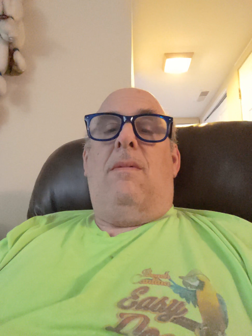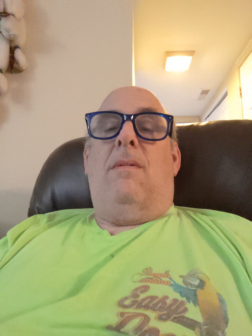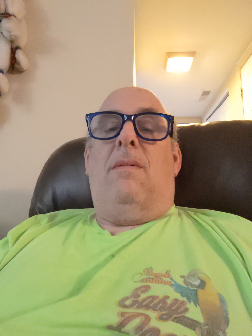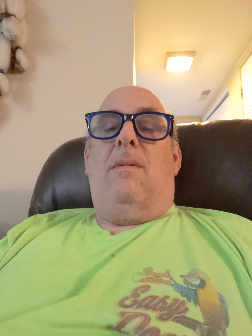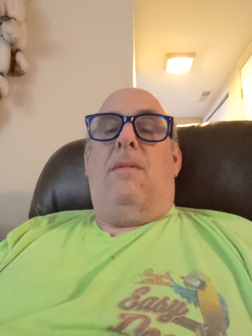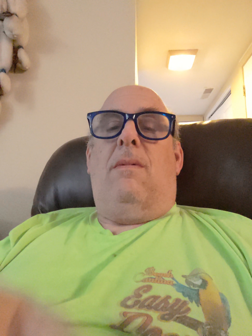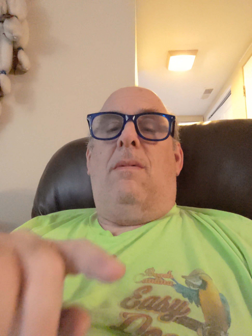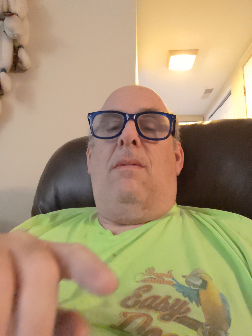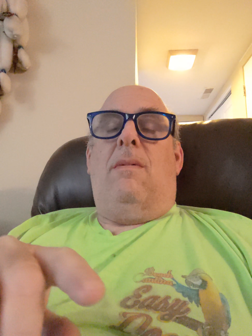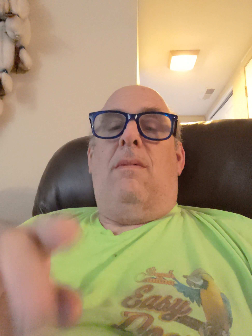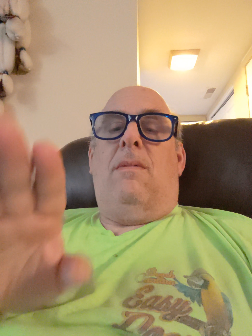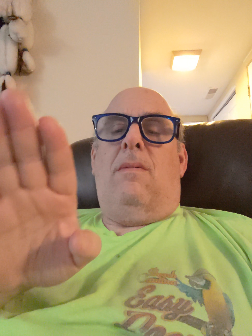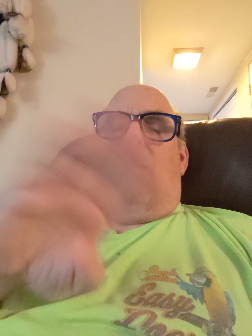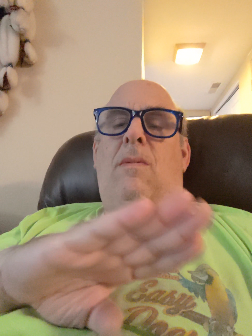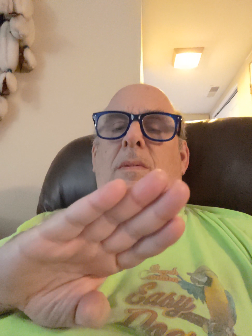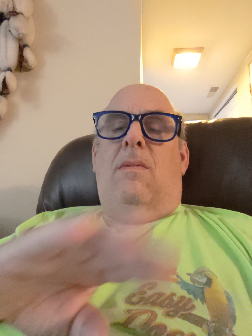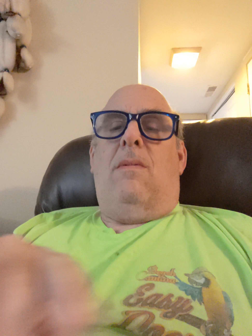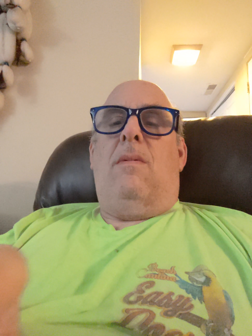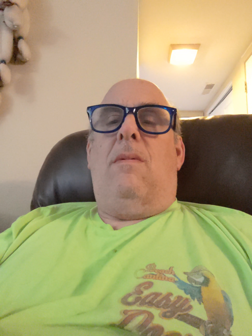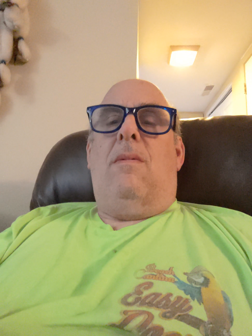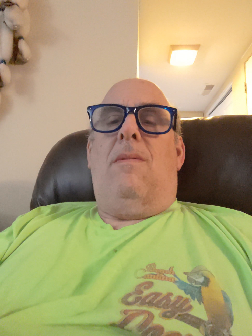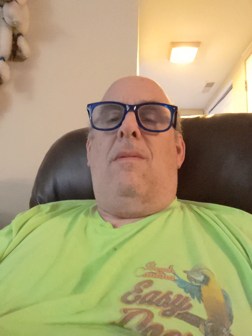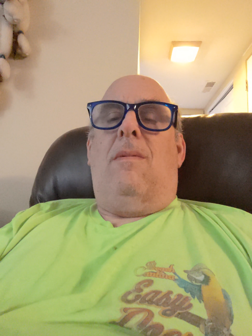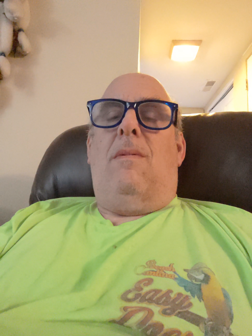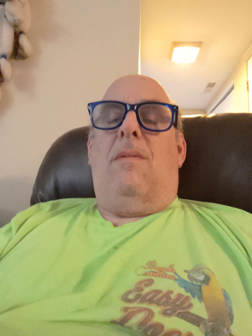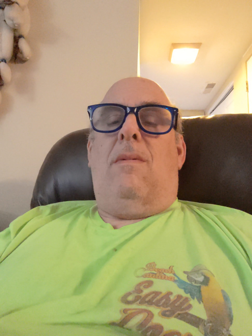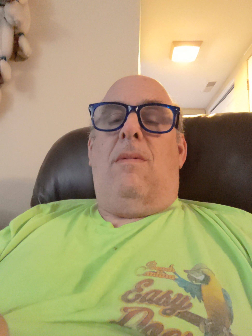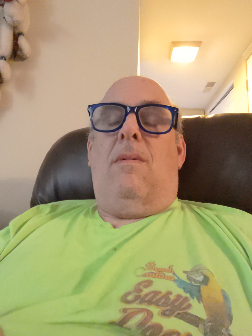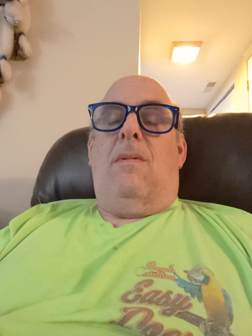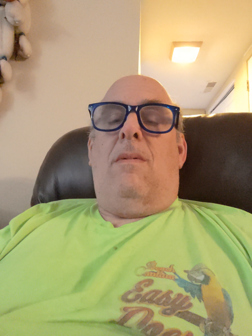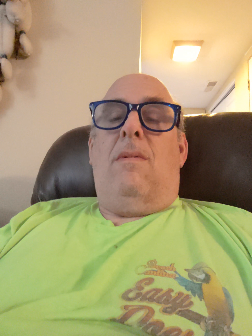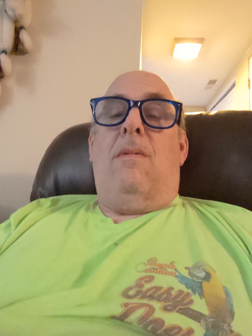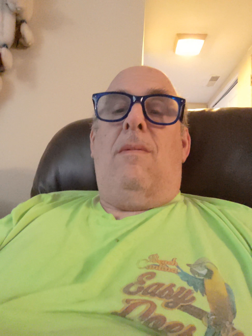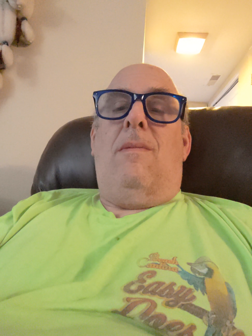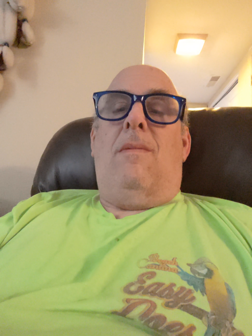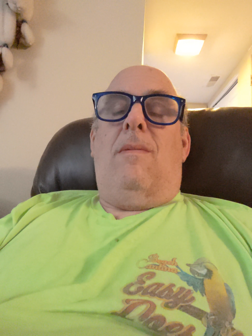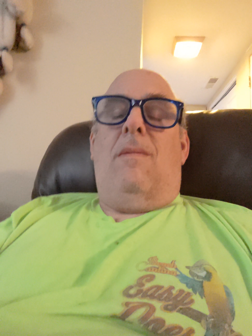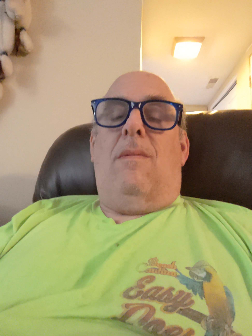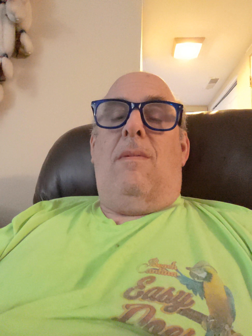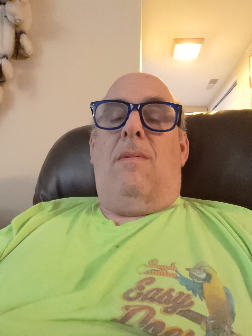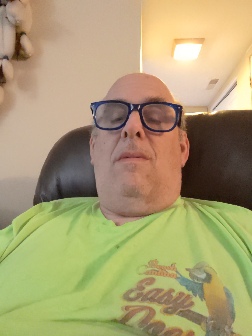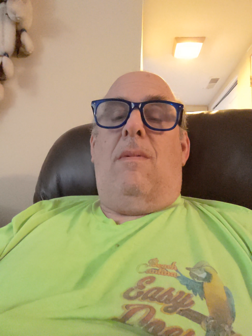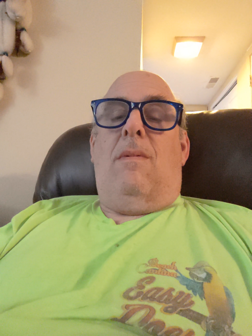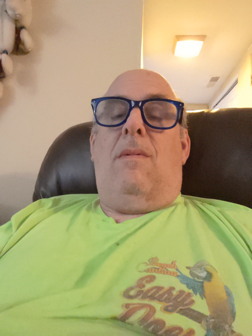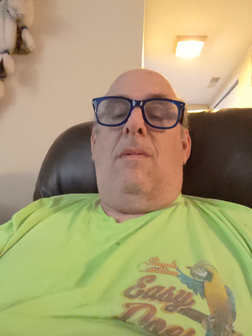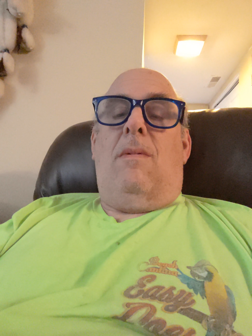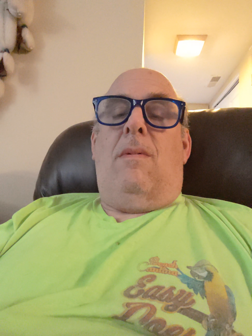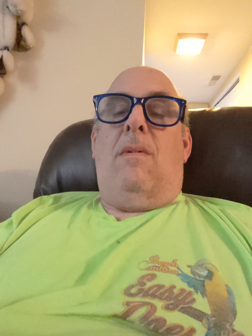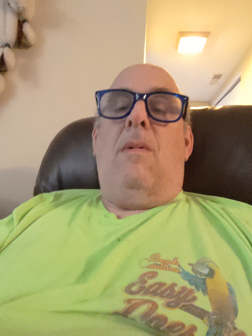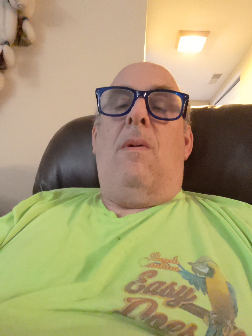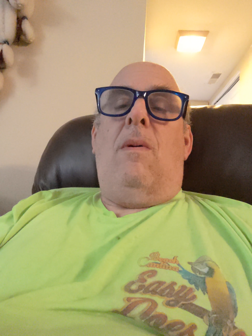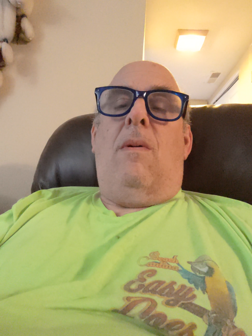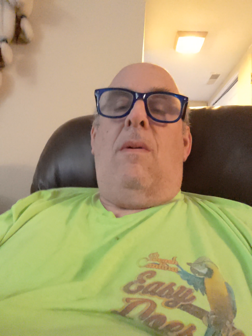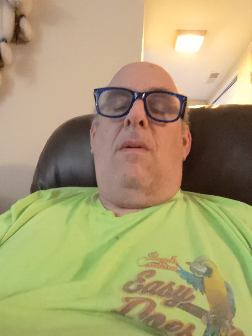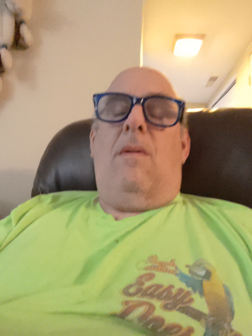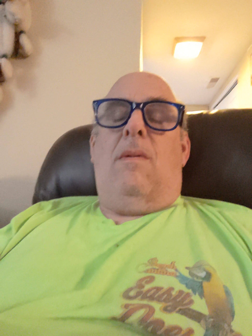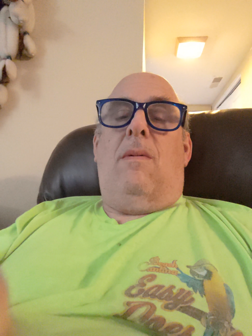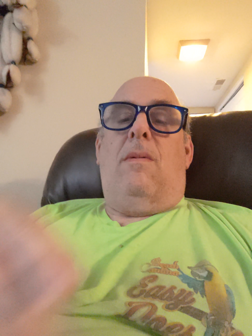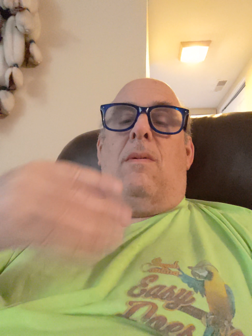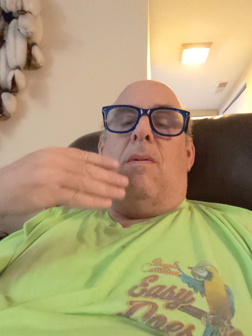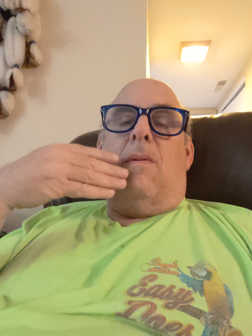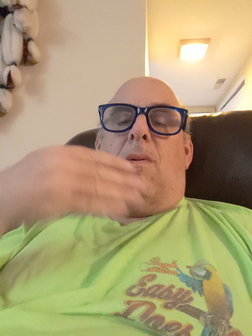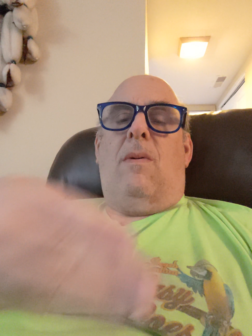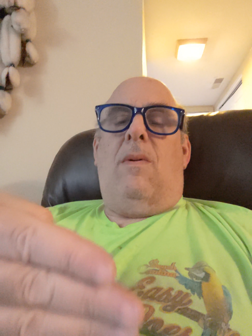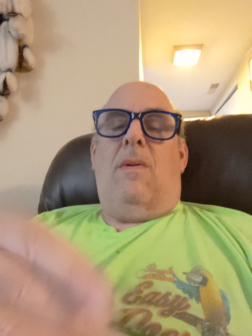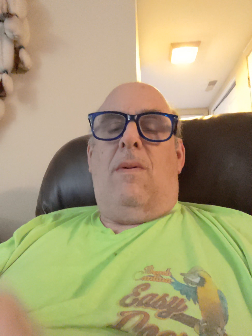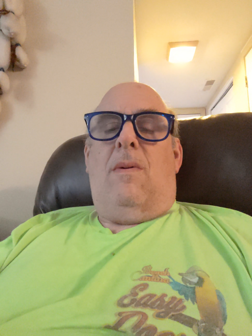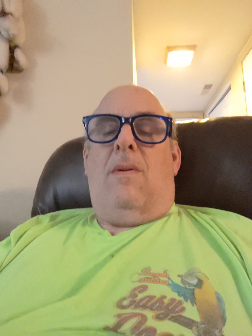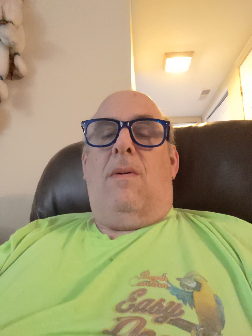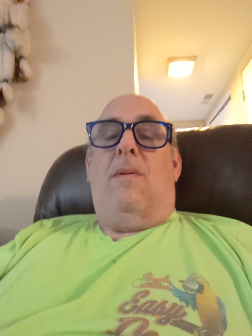close